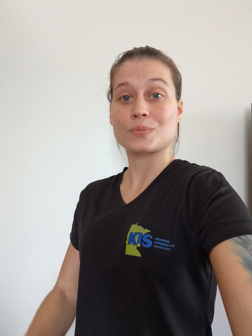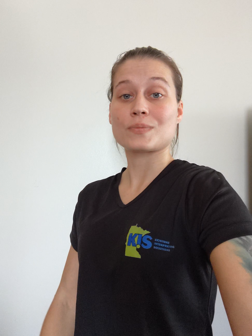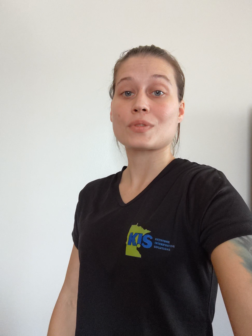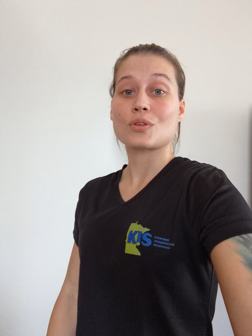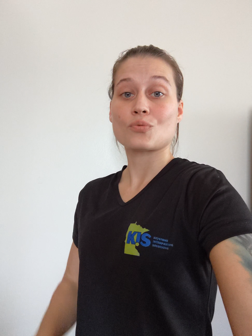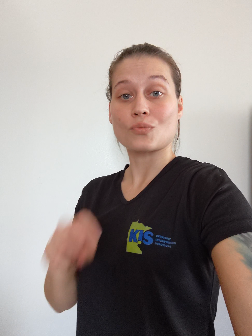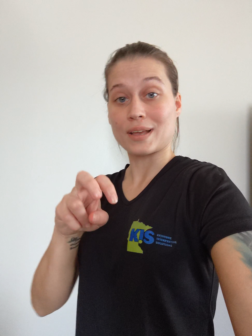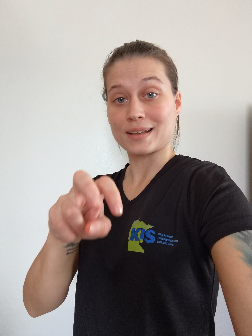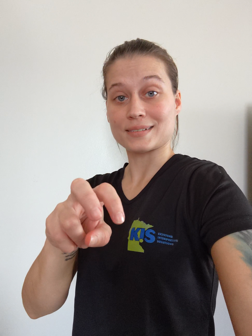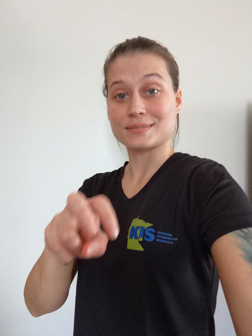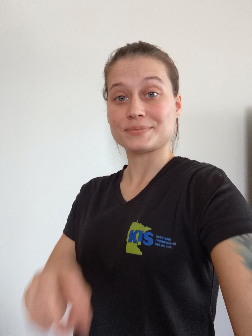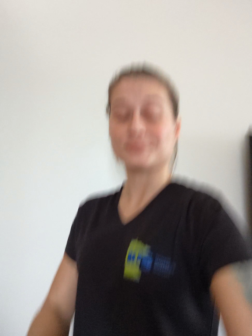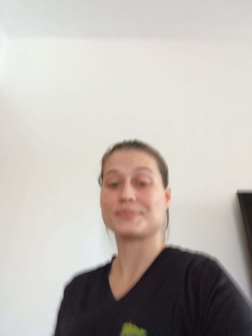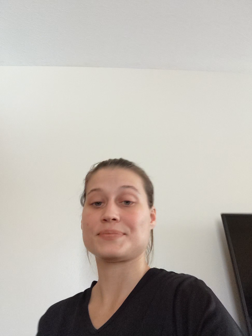ride